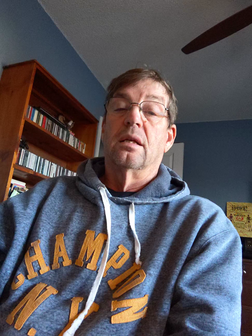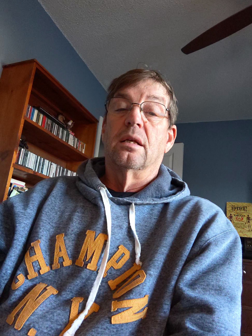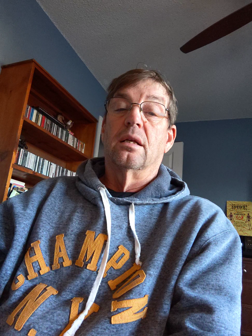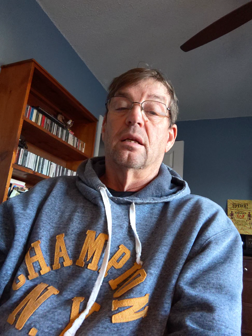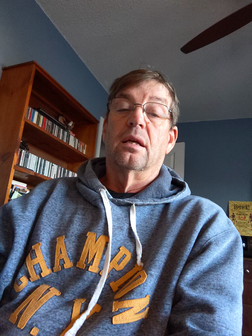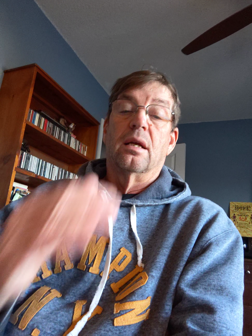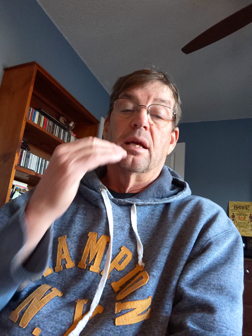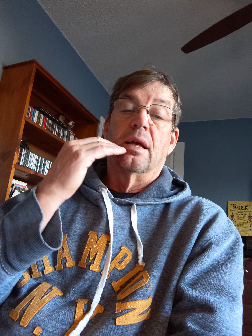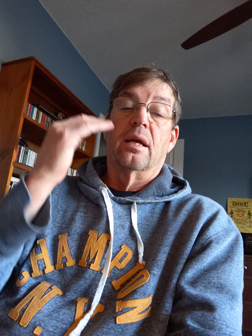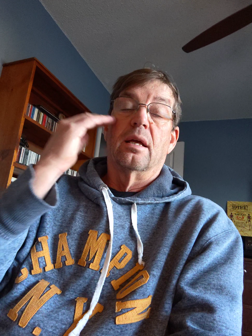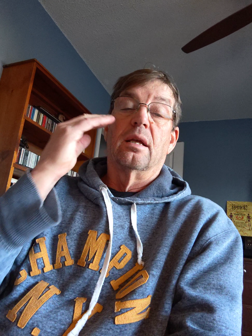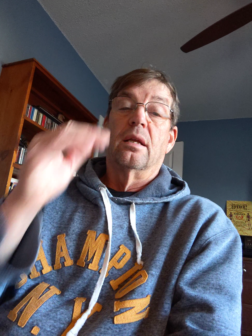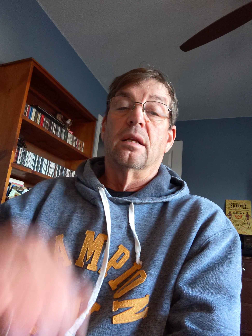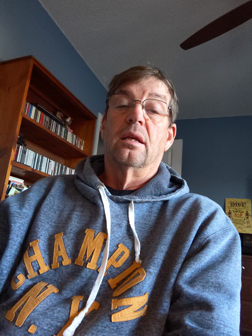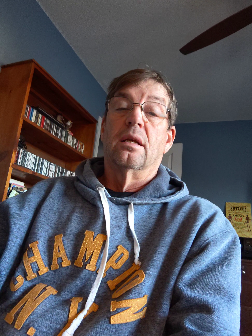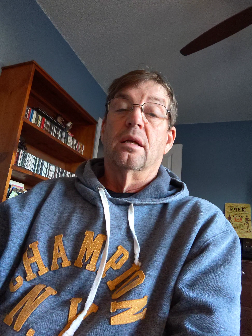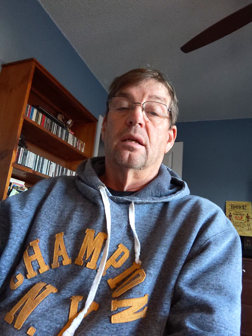head